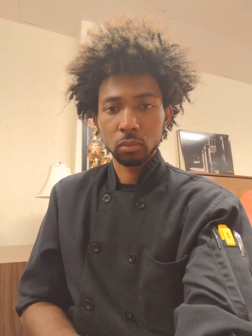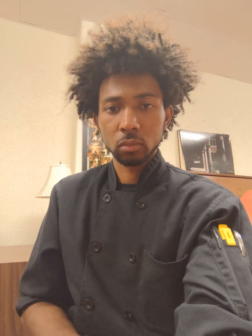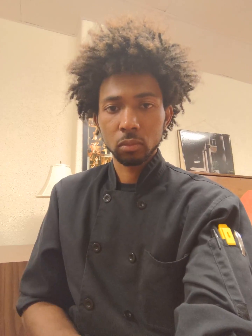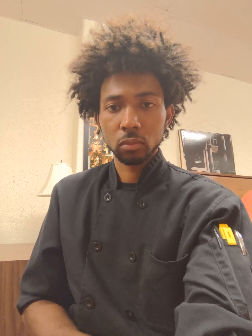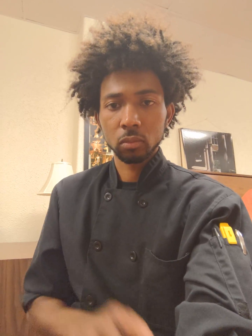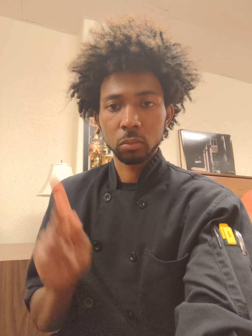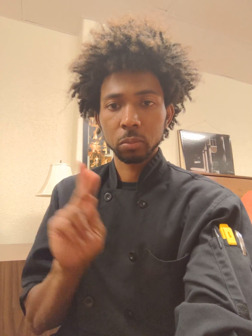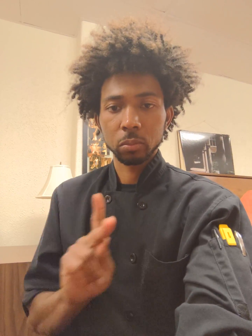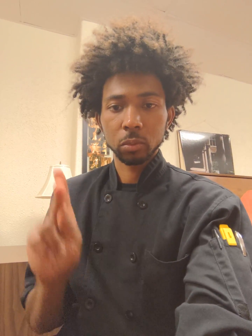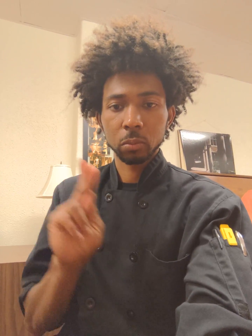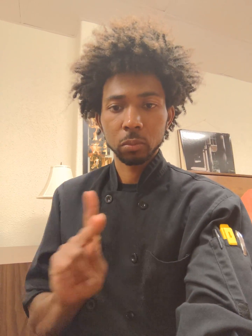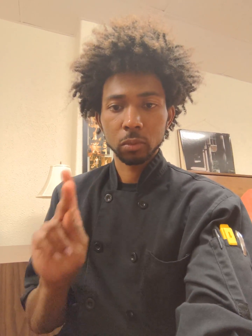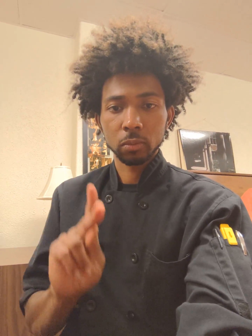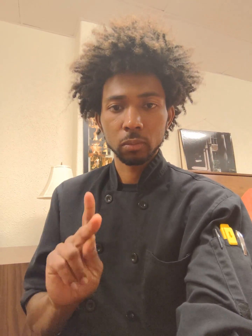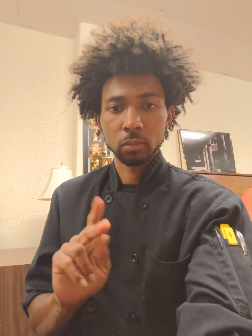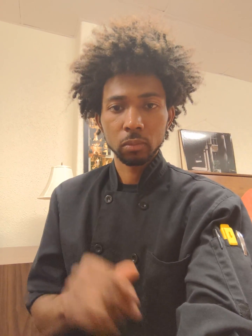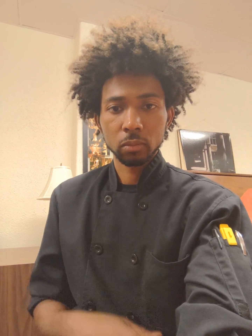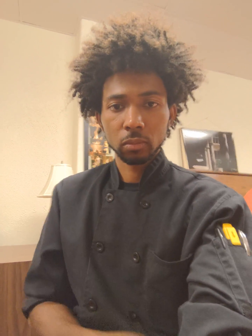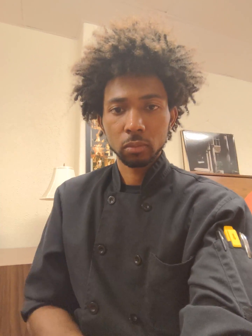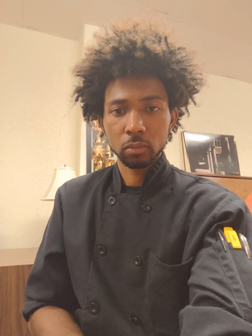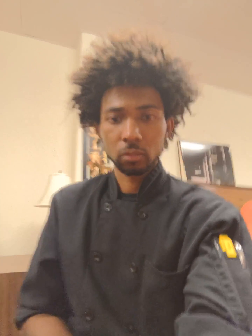people